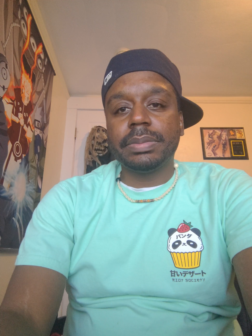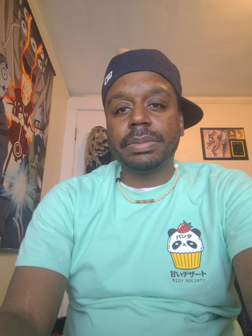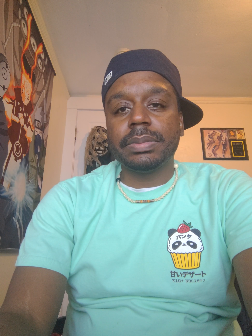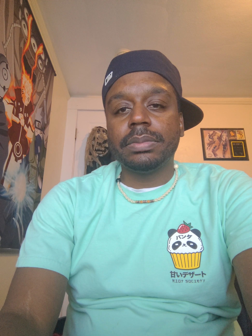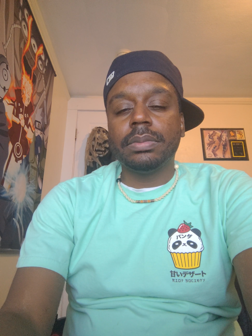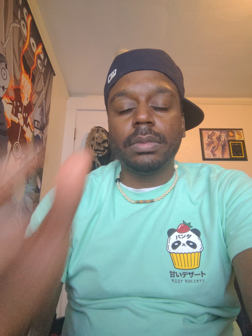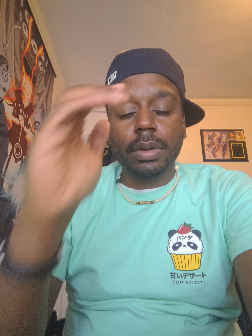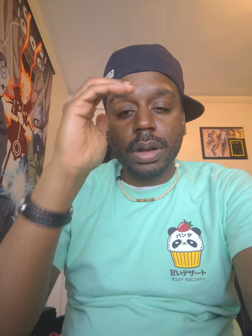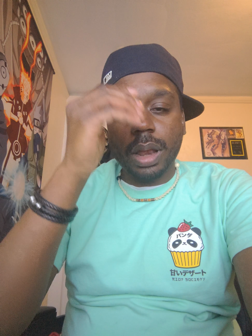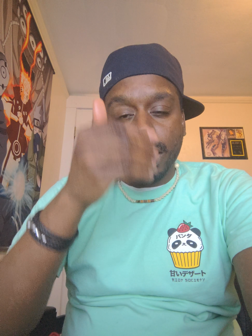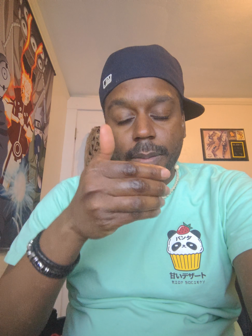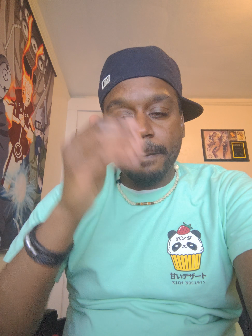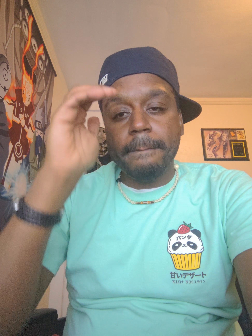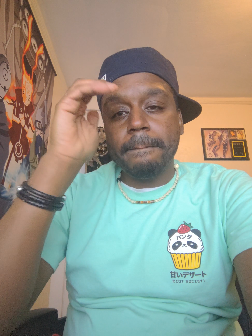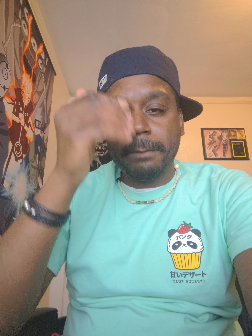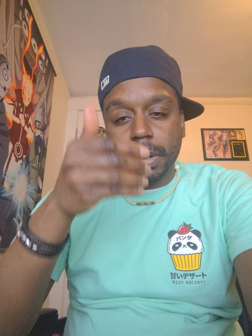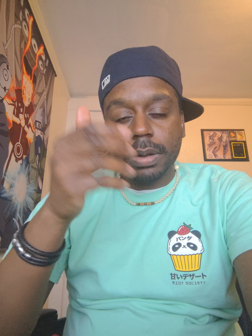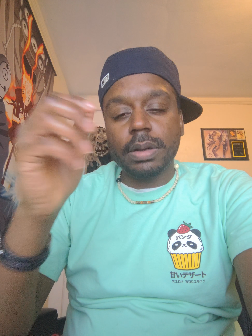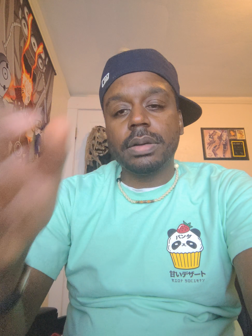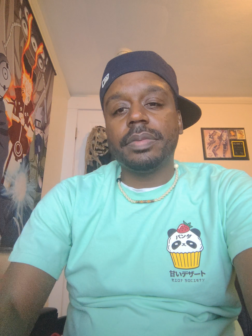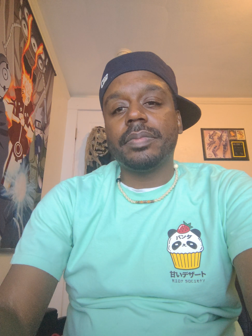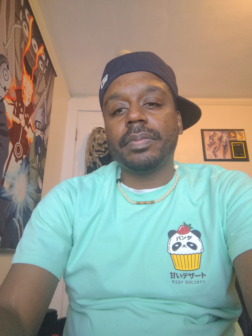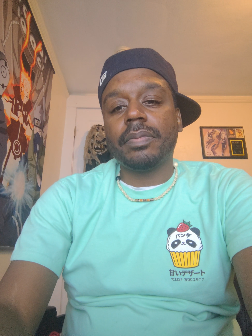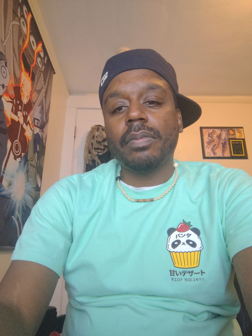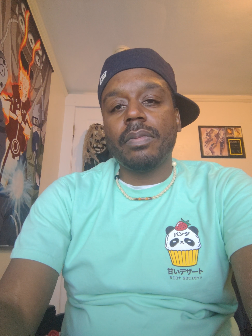sleepy